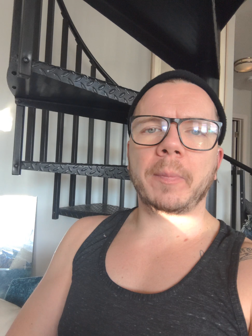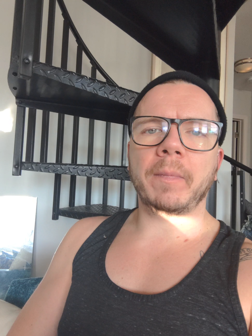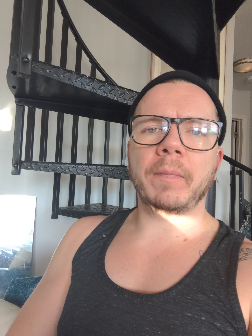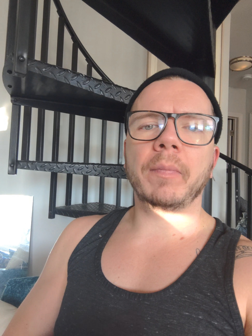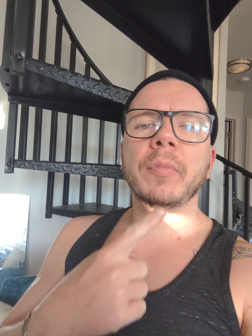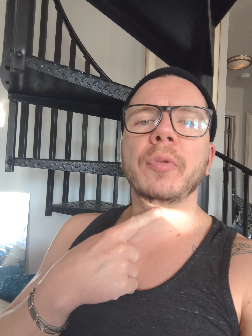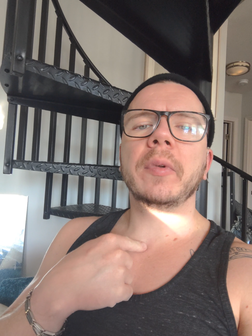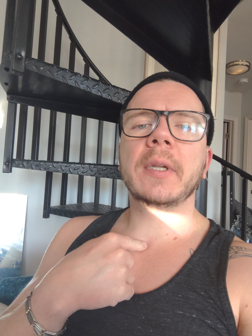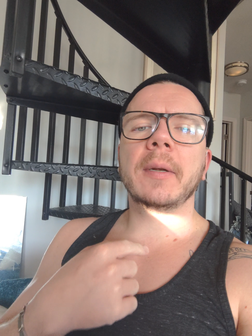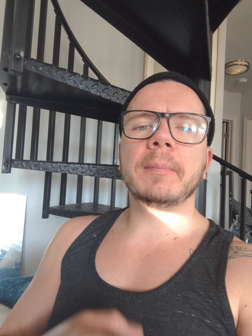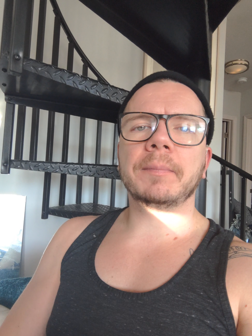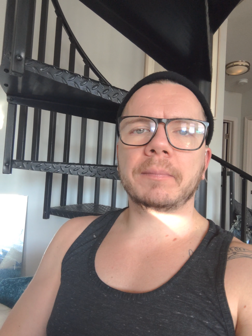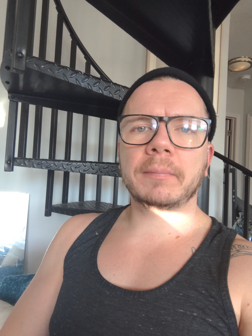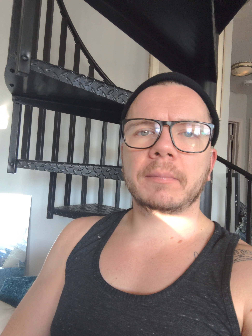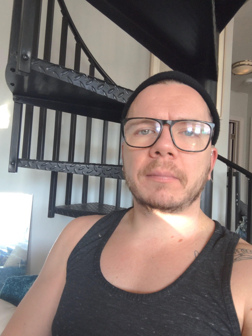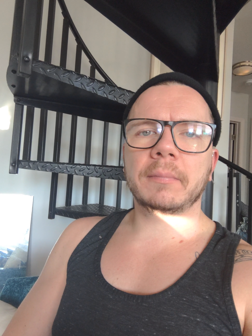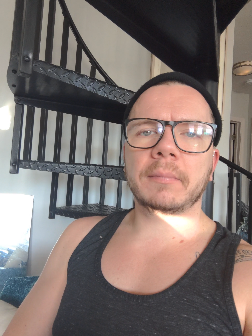thirsty